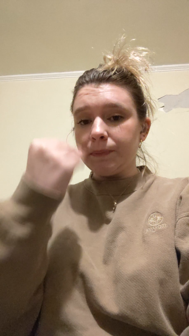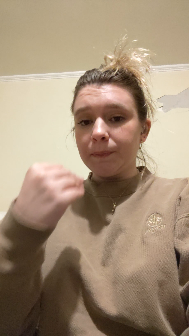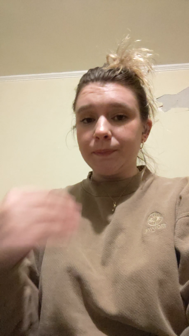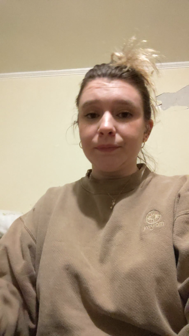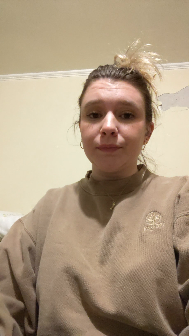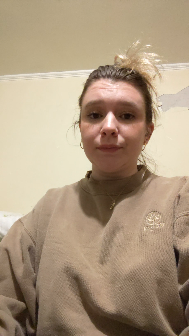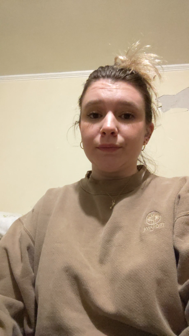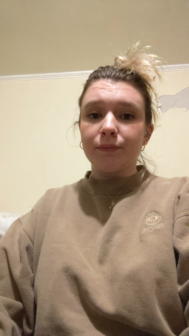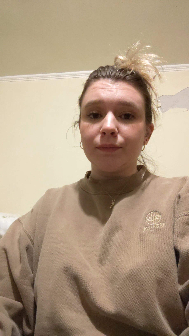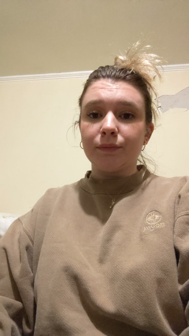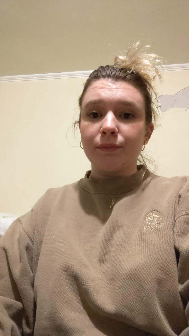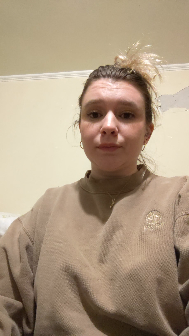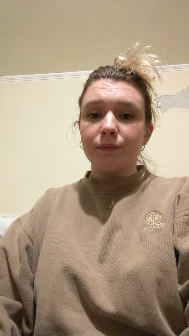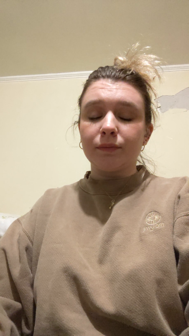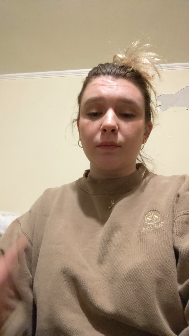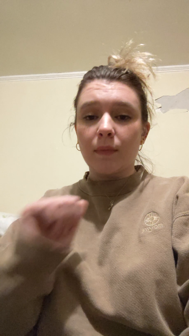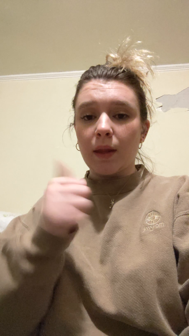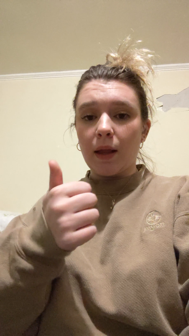how